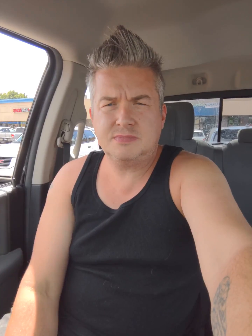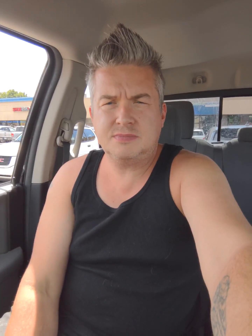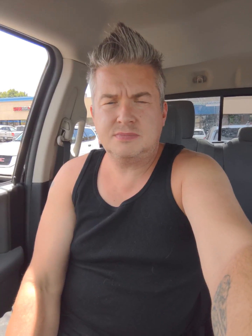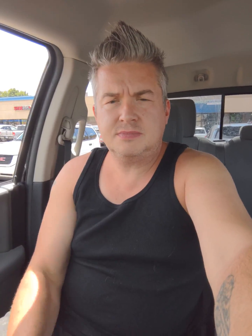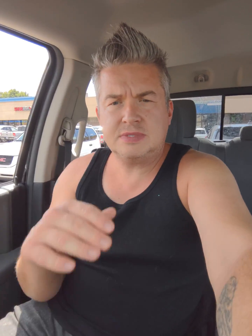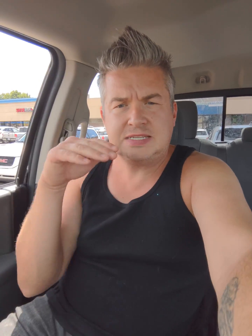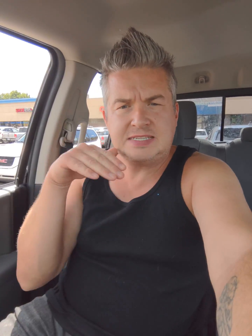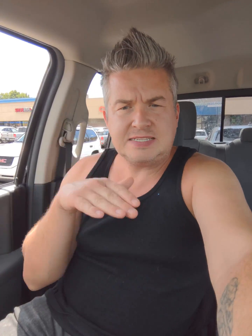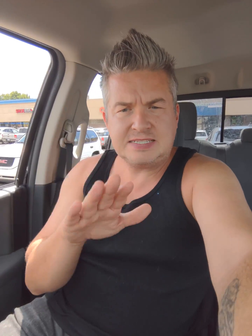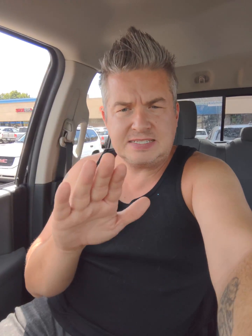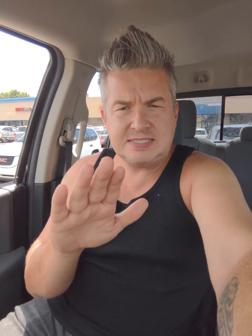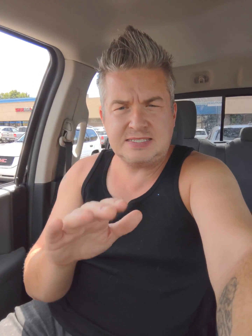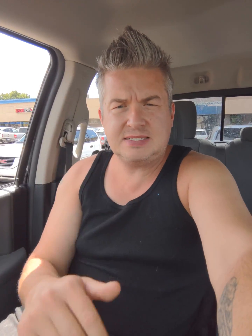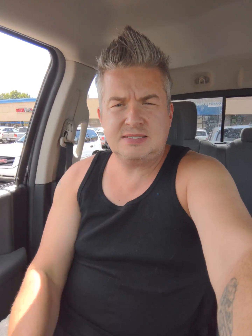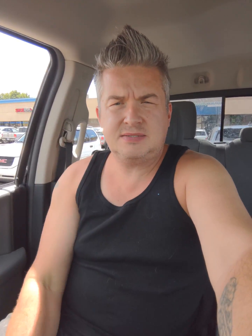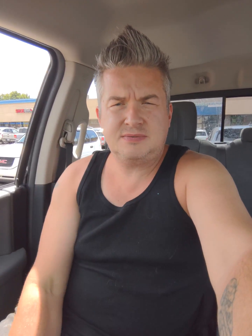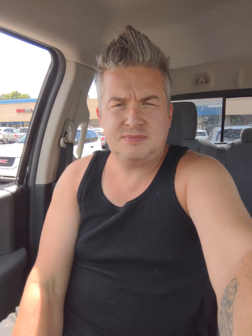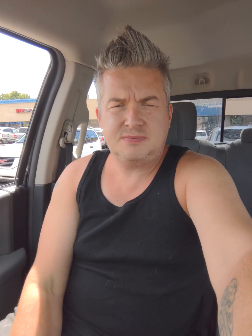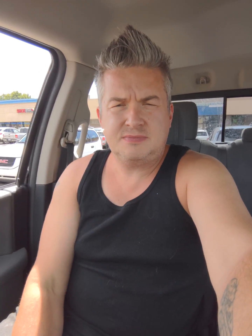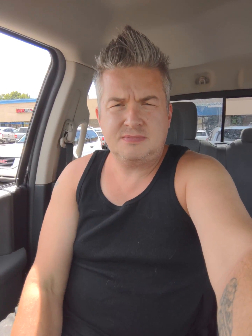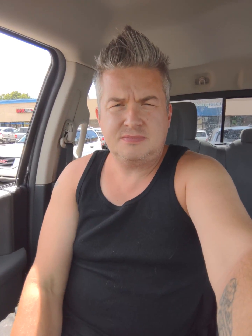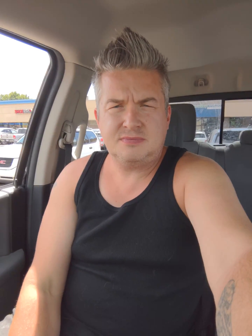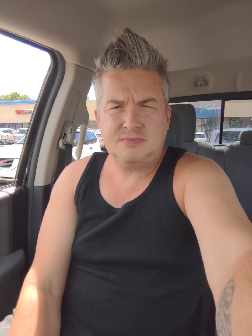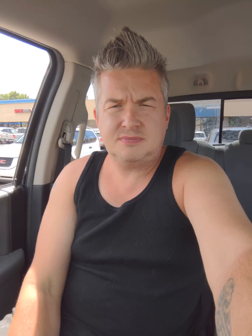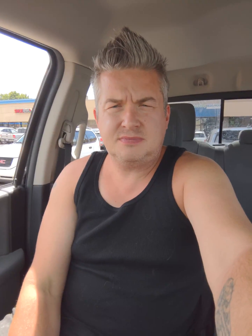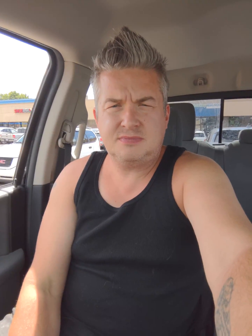enter